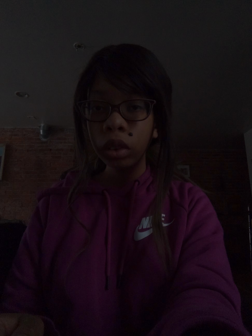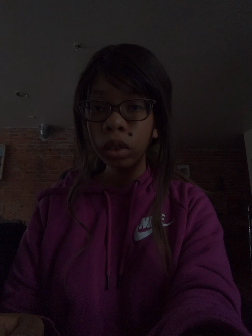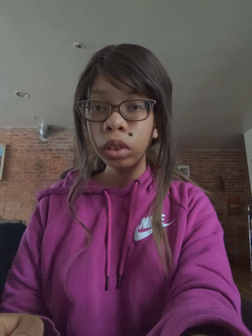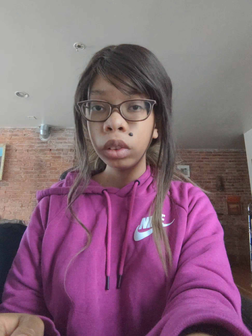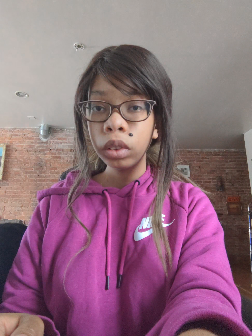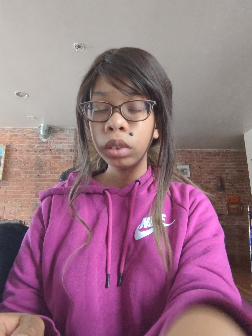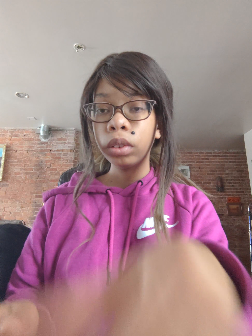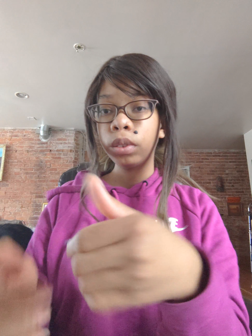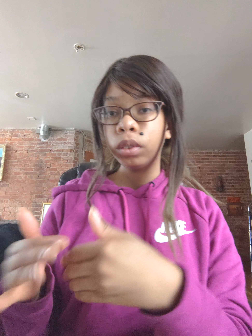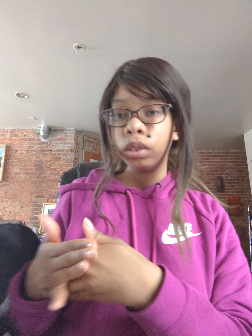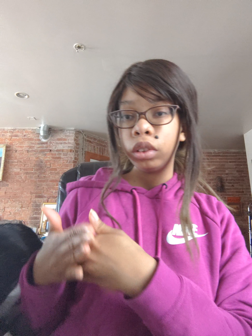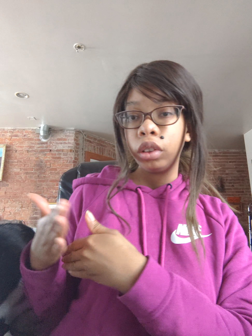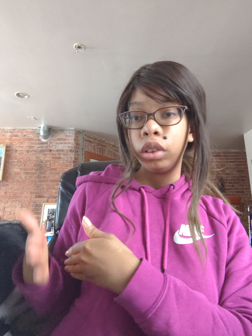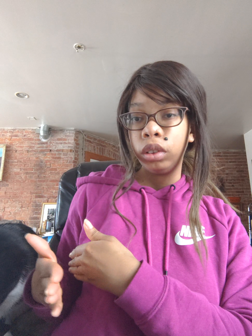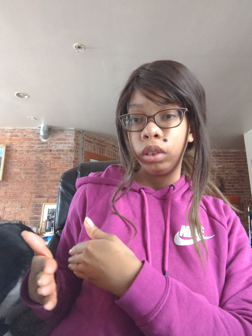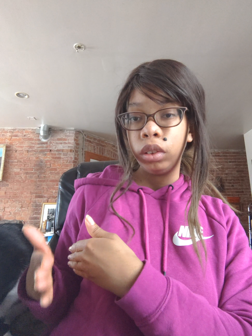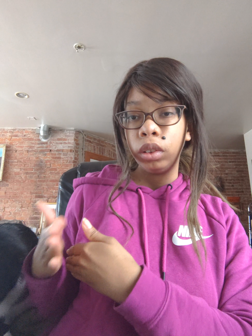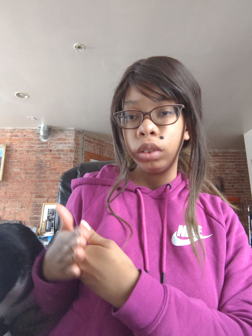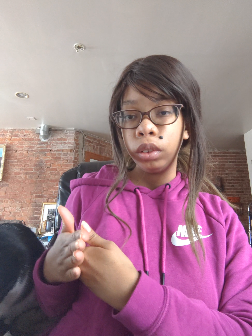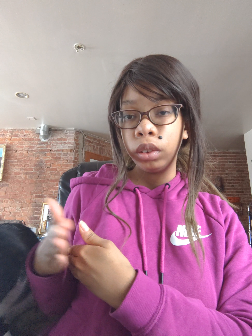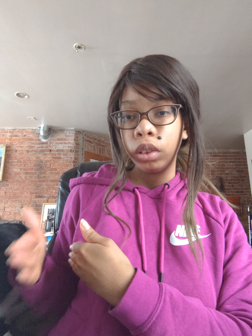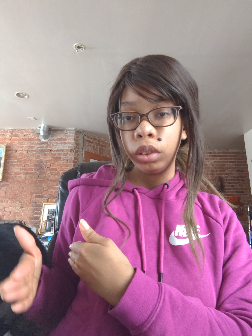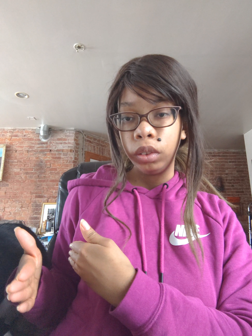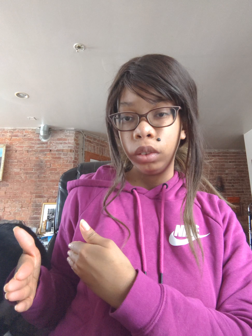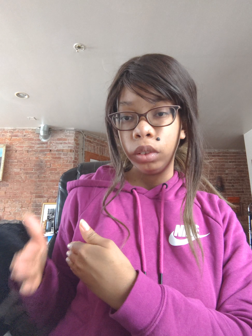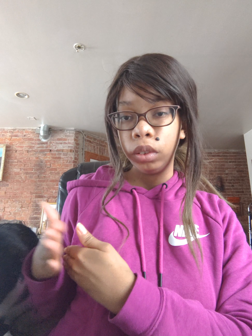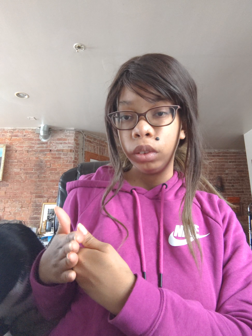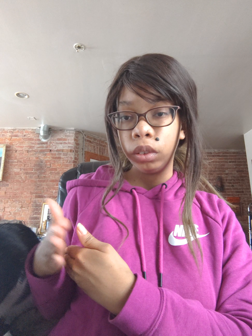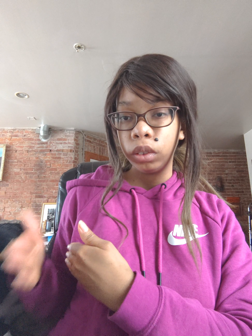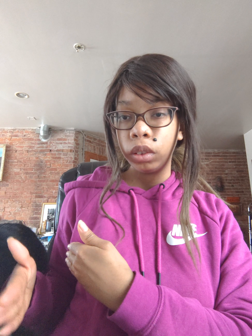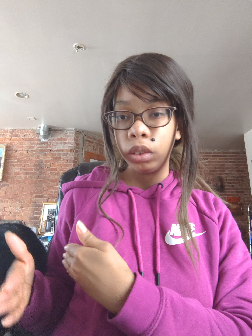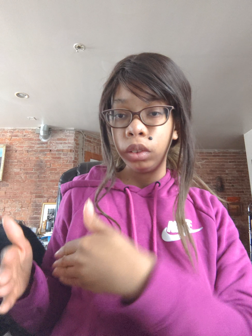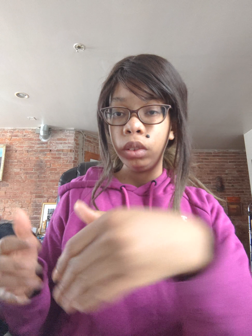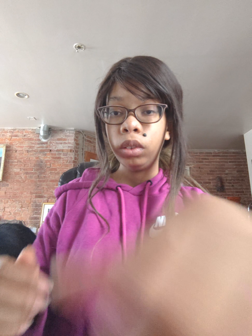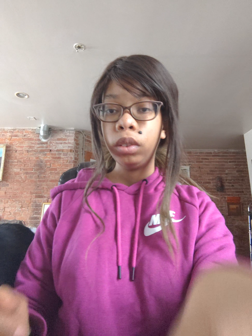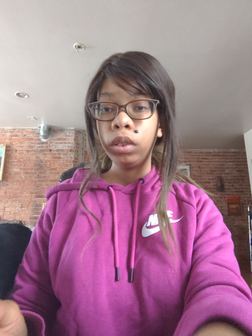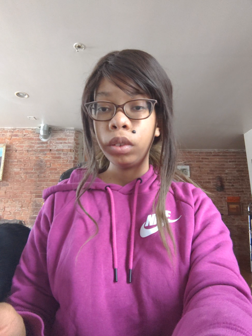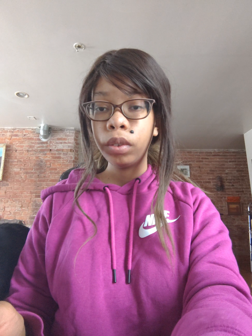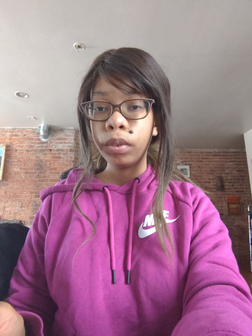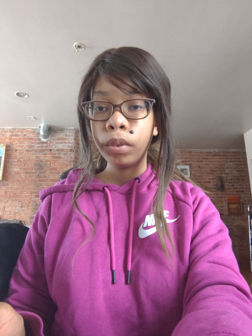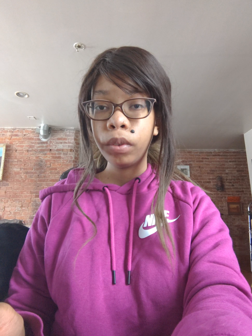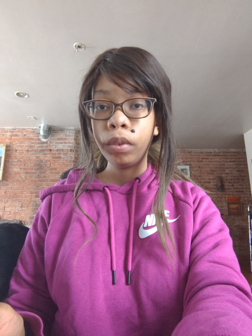beside